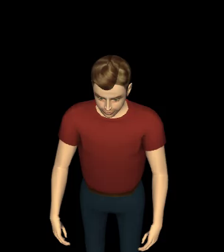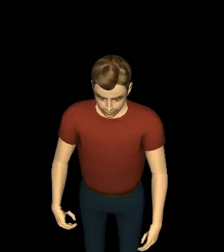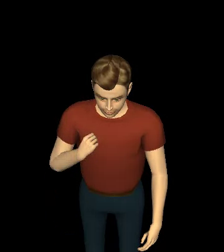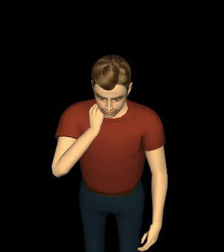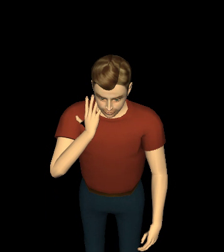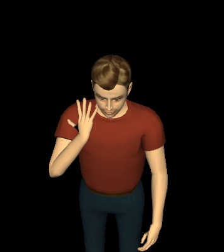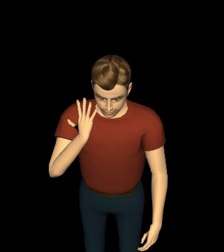أبيض